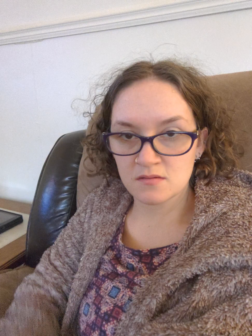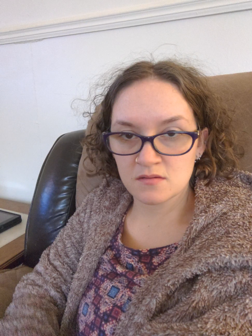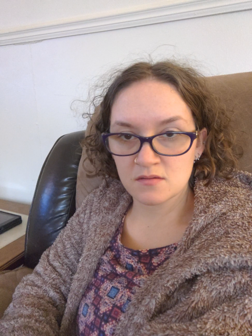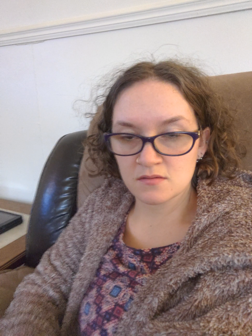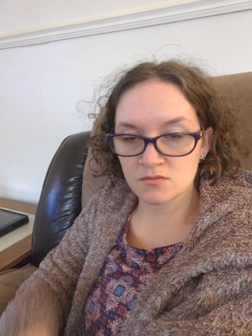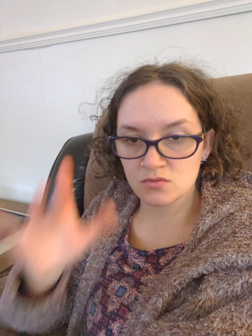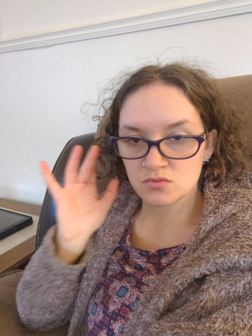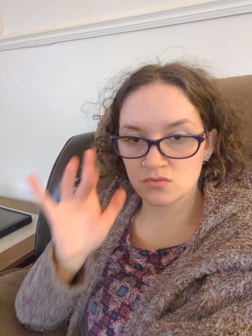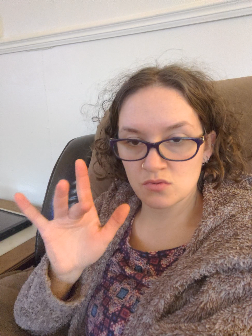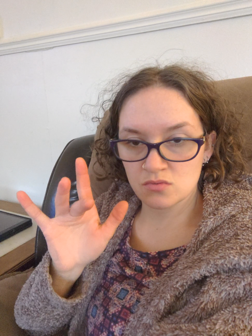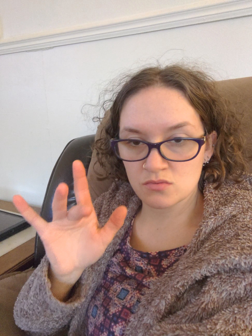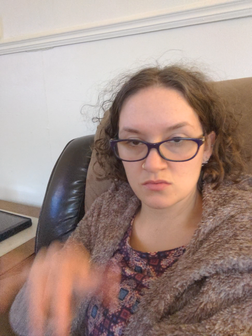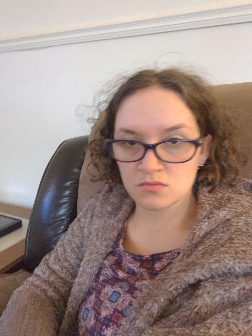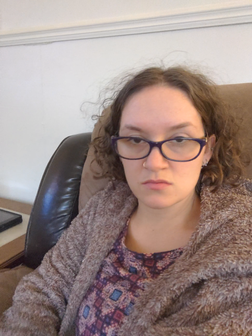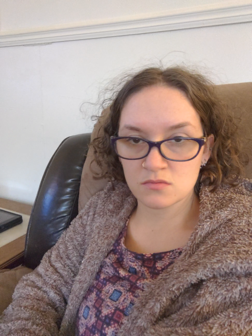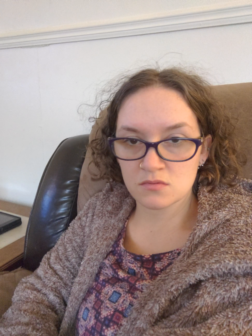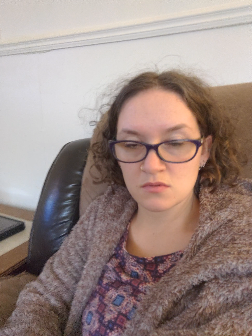touch